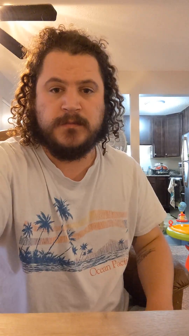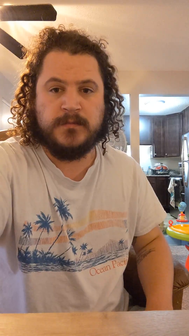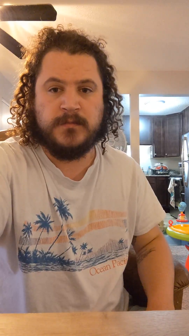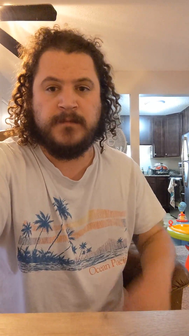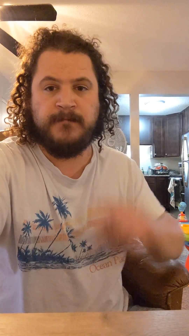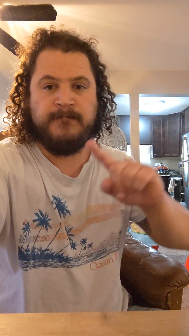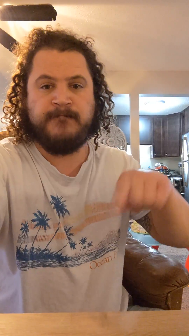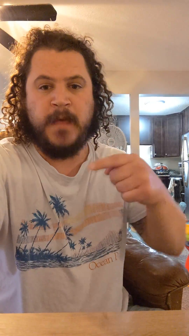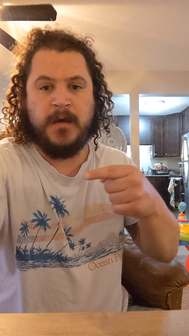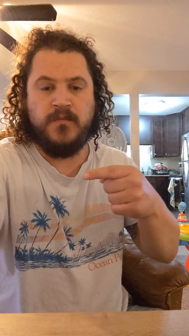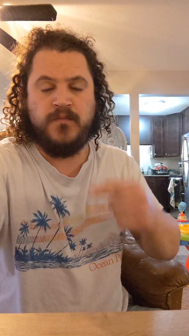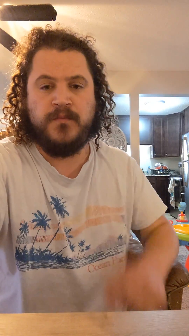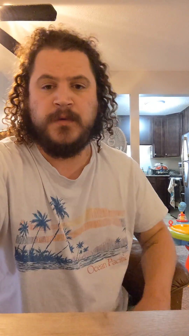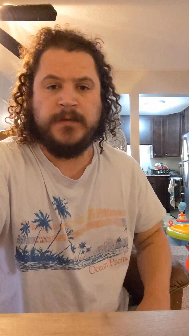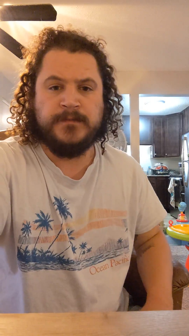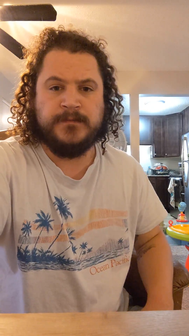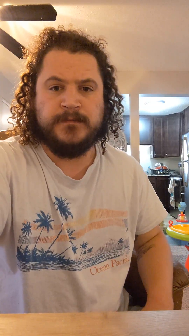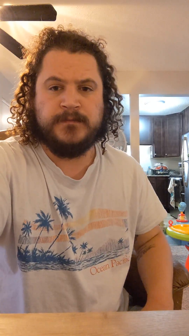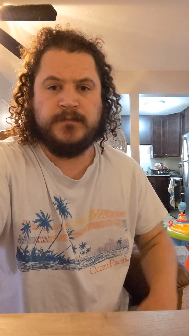about